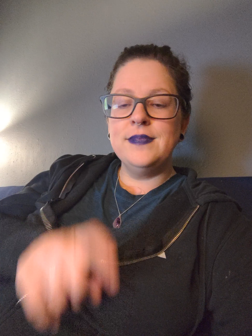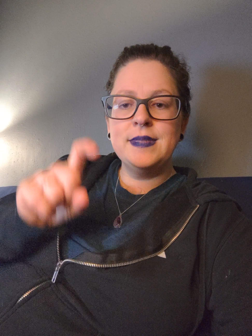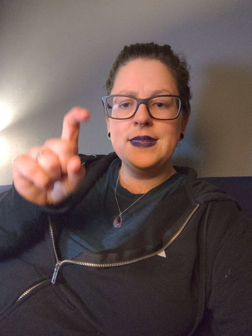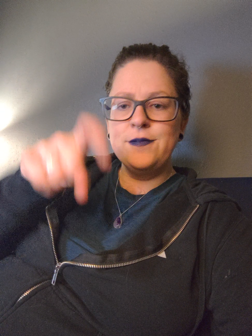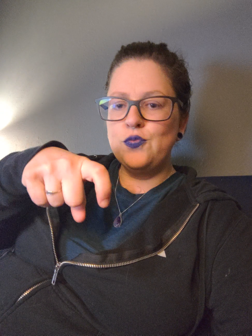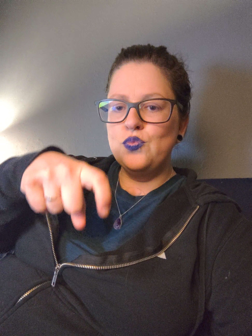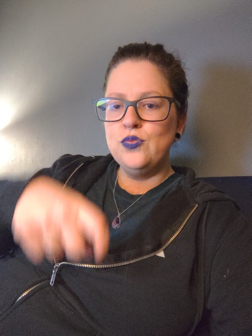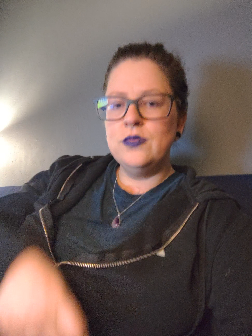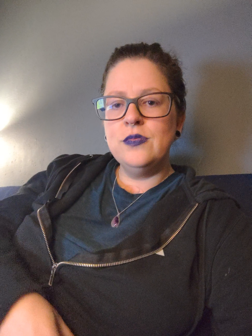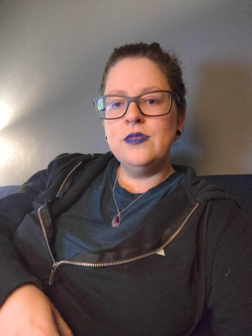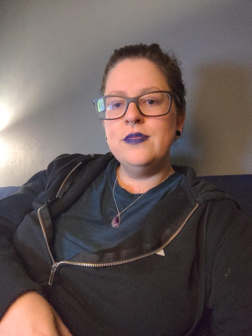have to